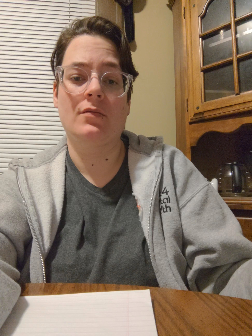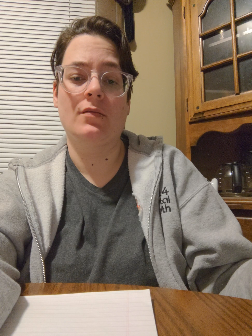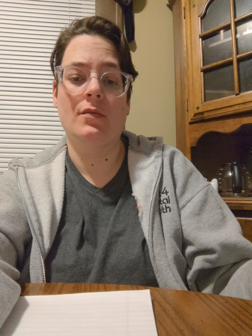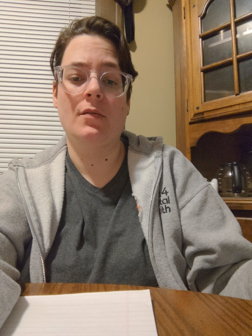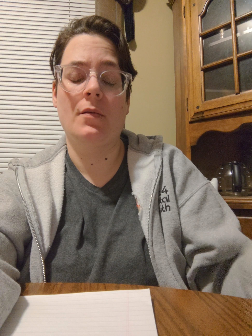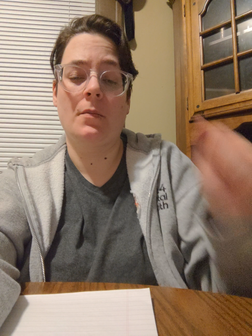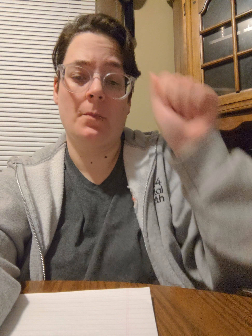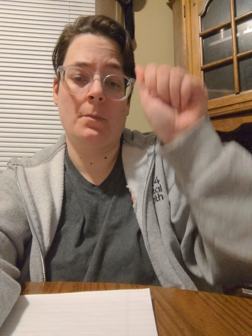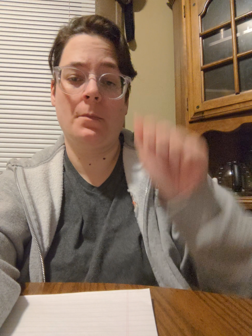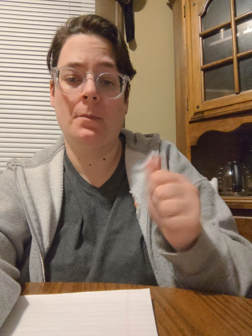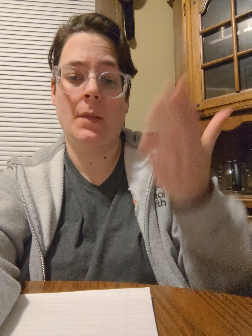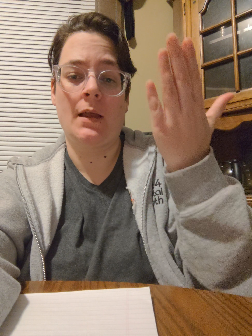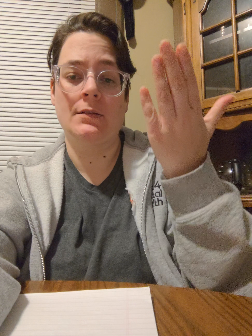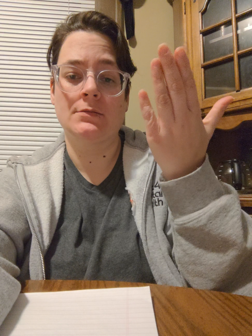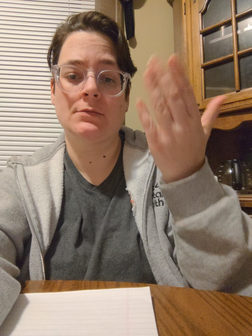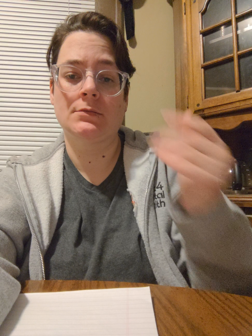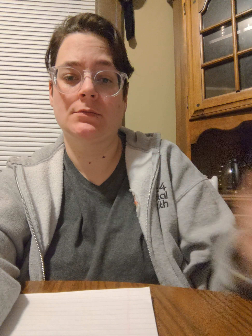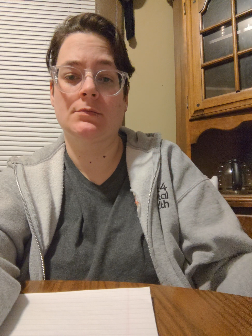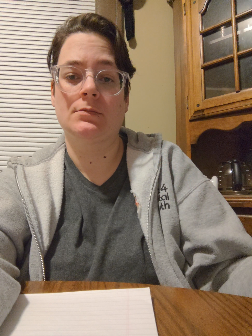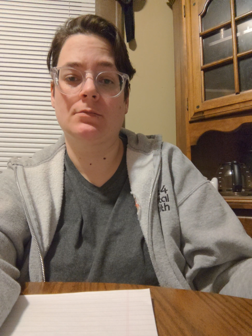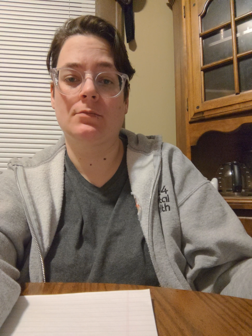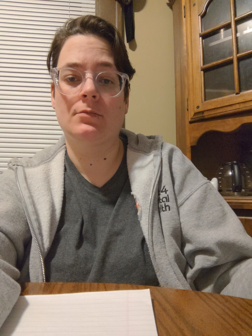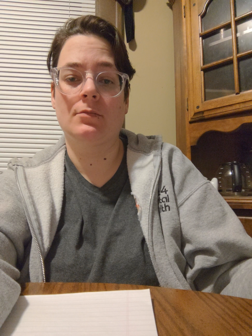mitten